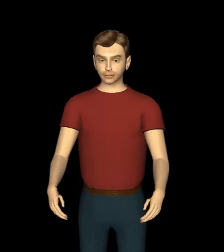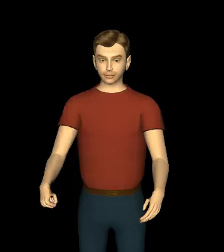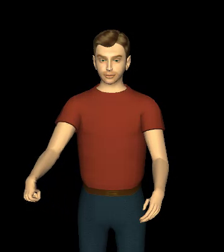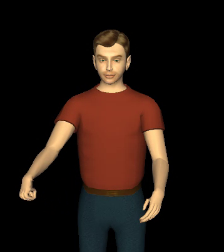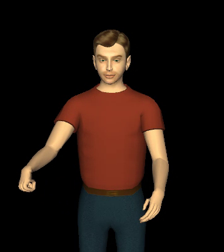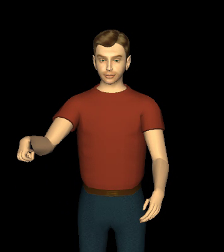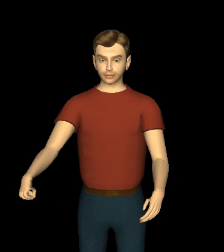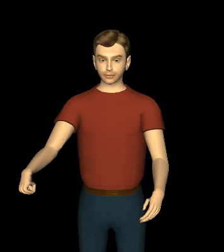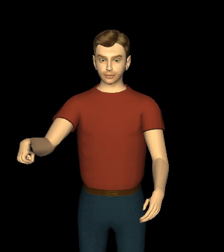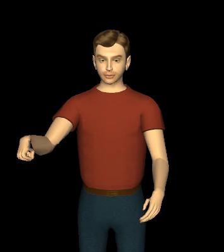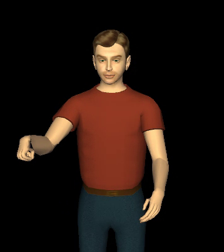أمتعة